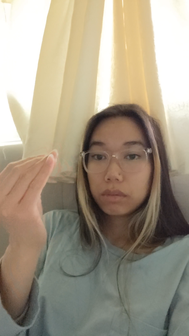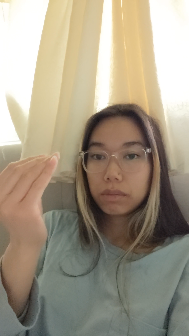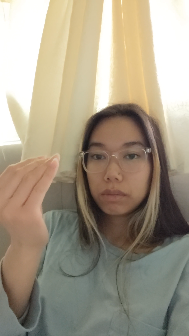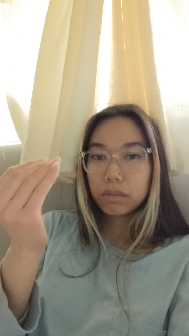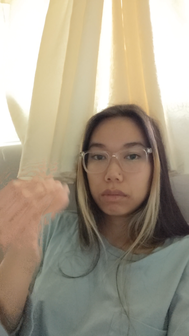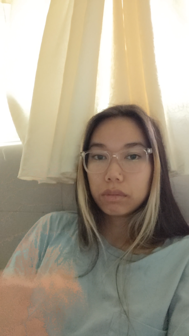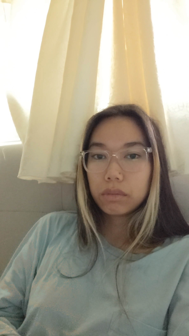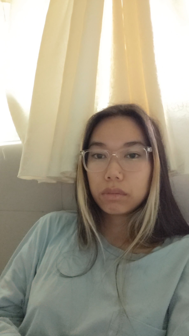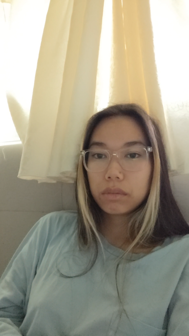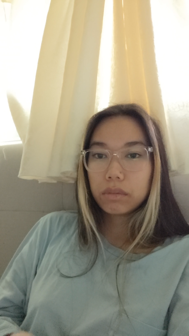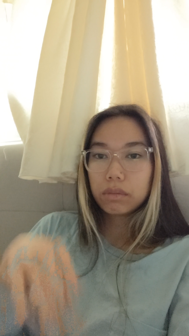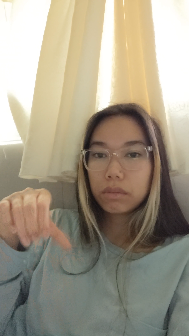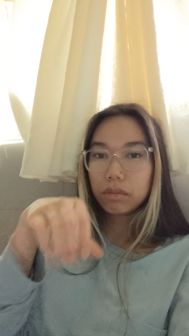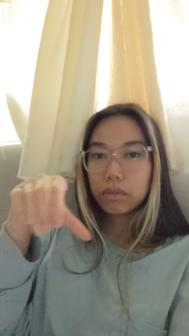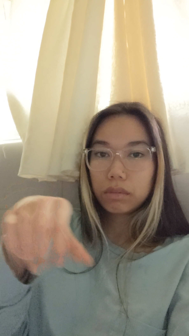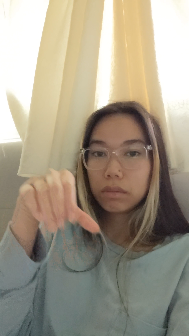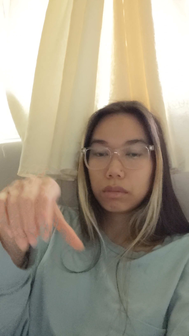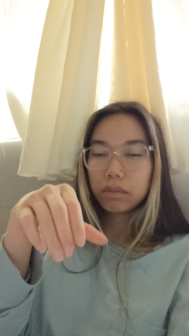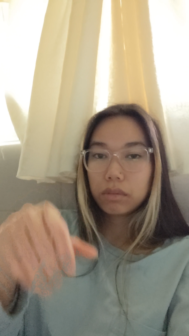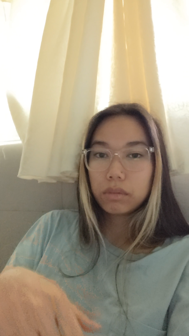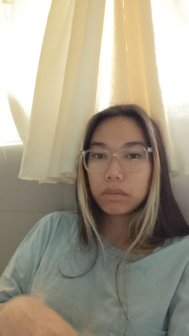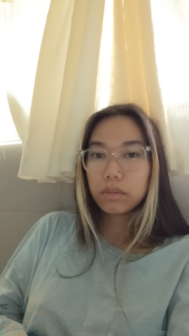does